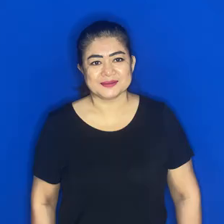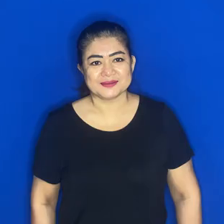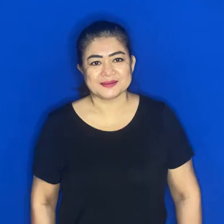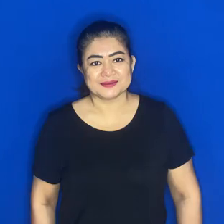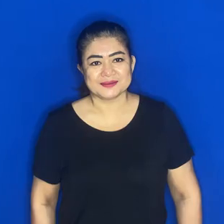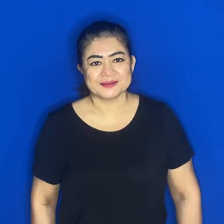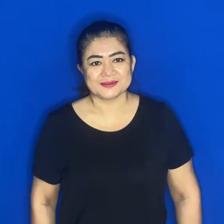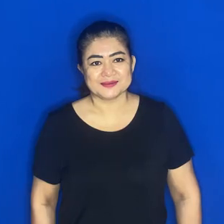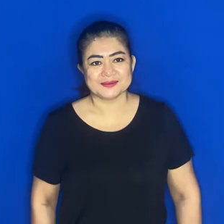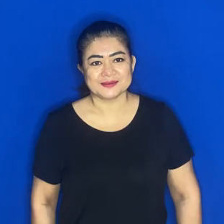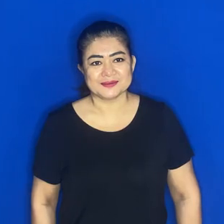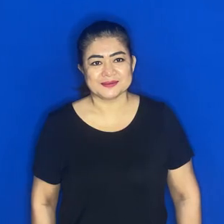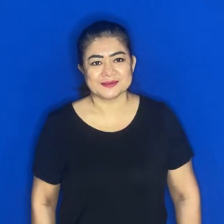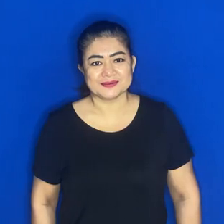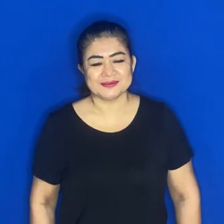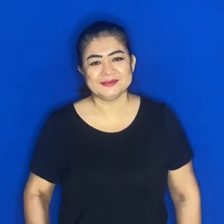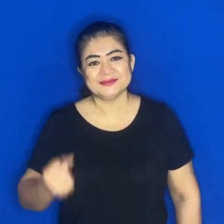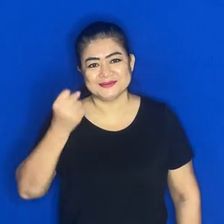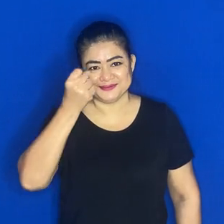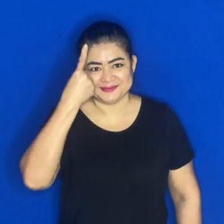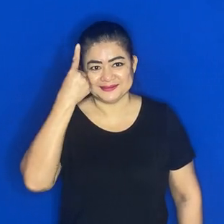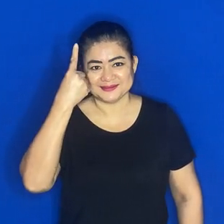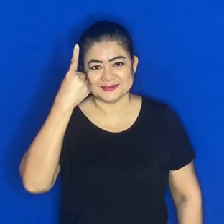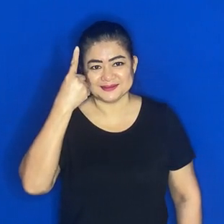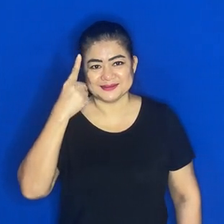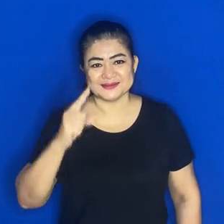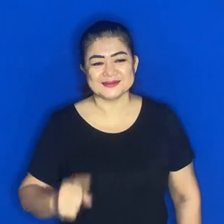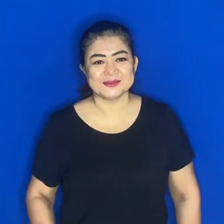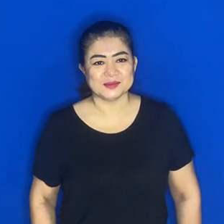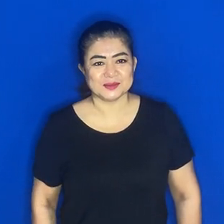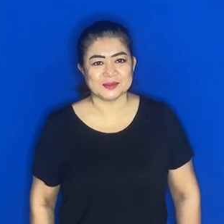understand